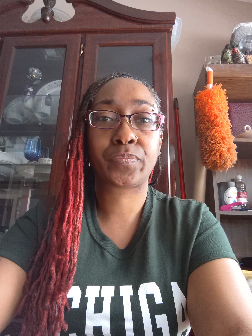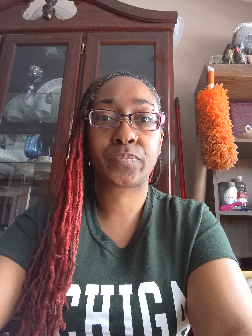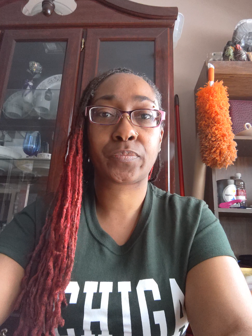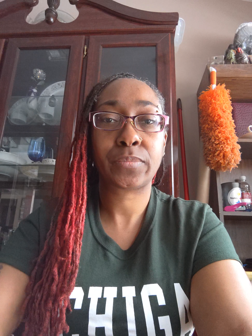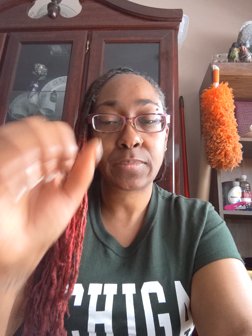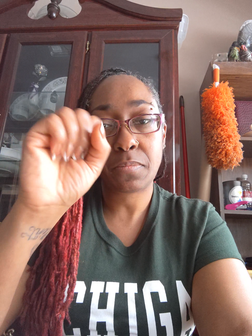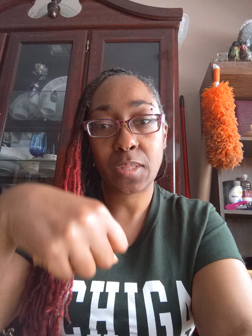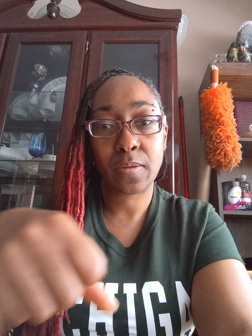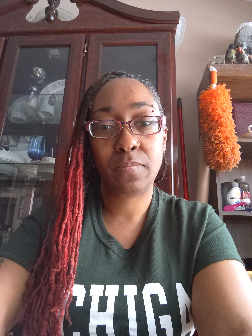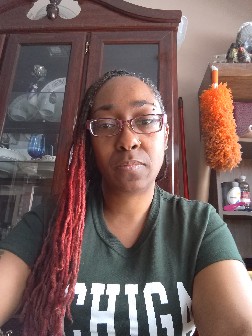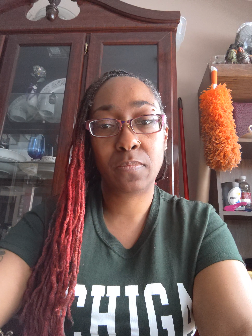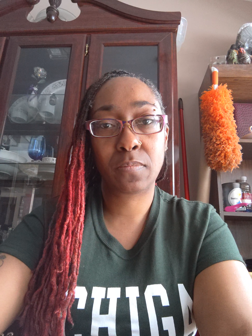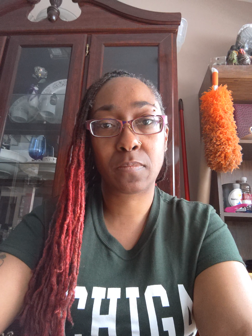can